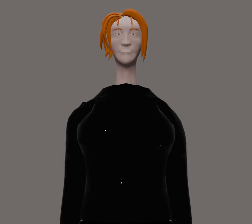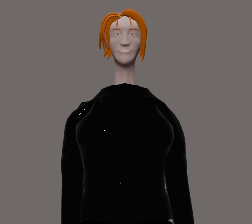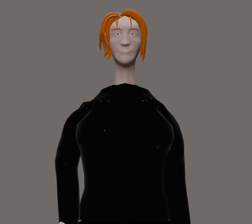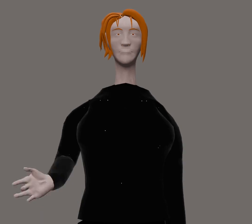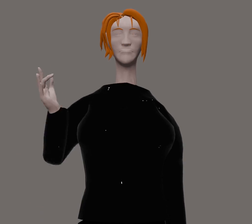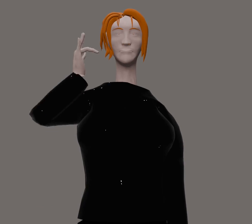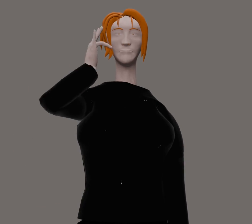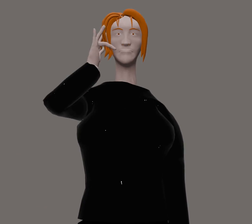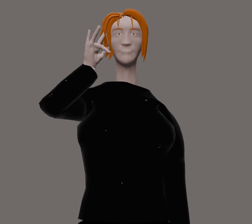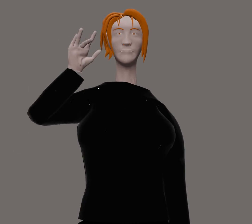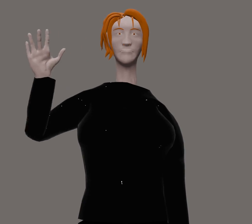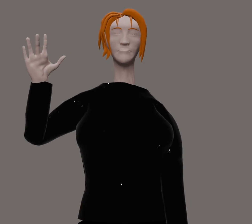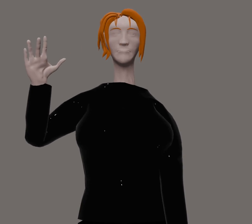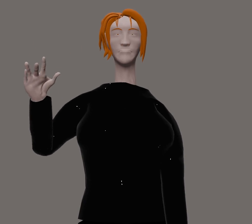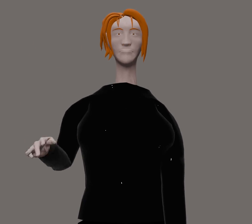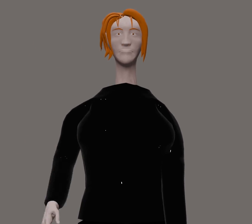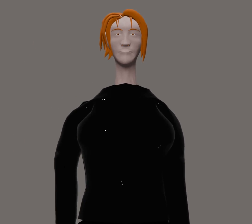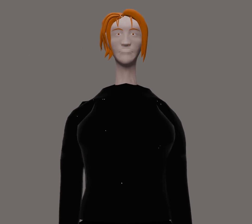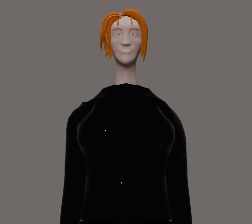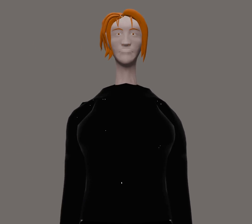Been There